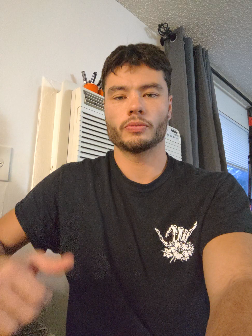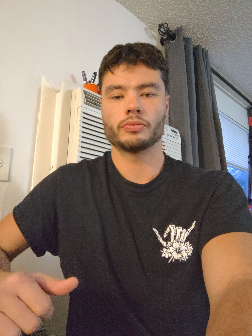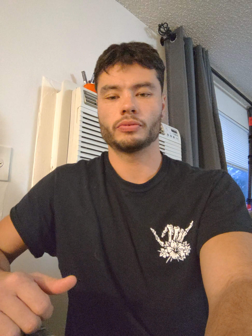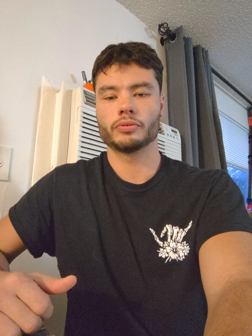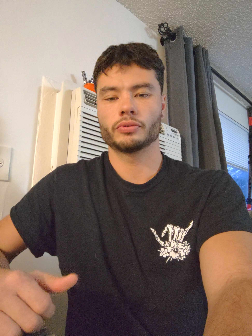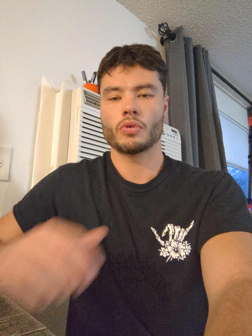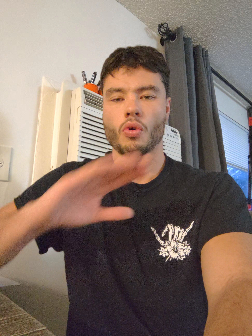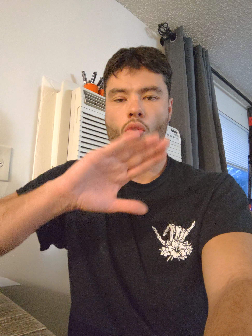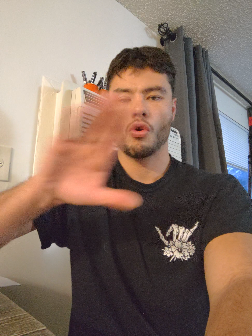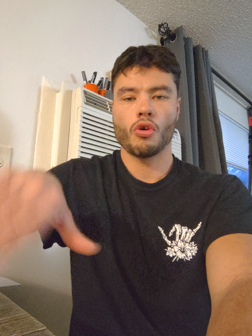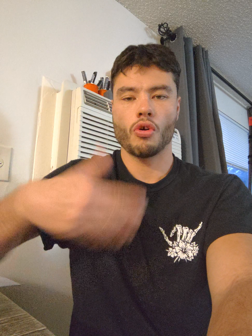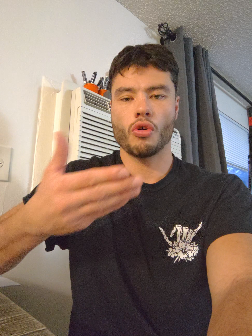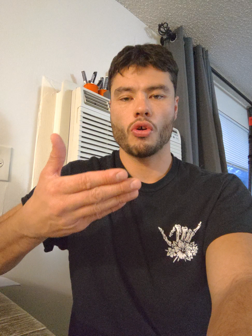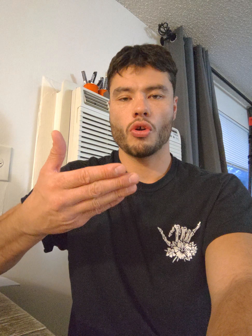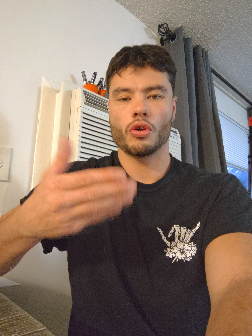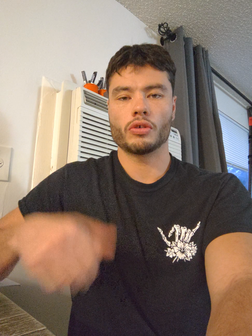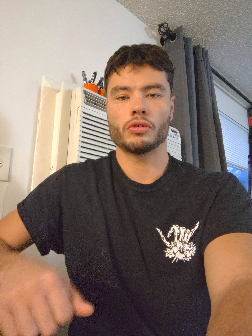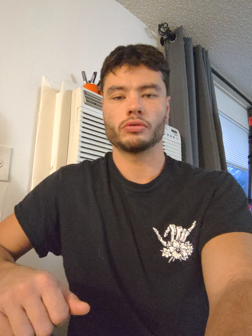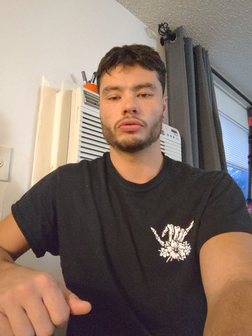all